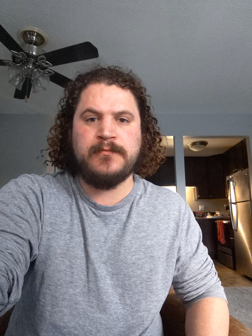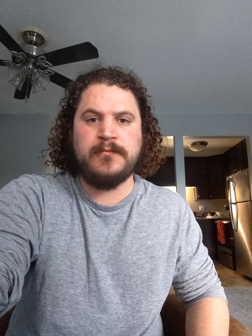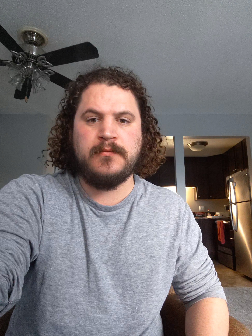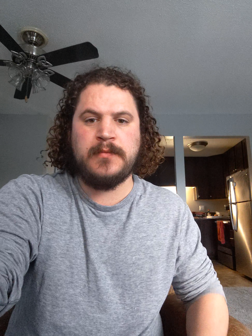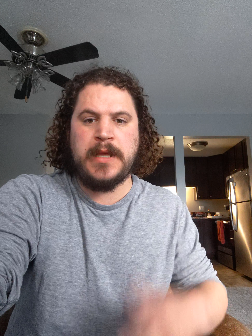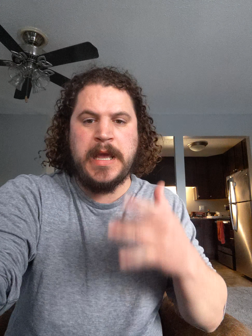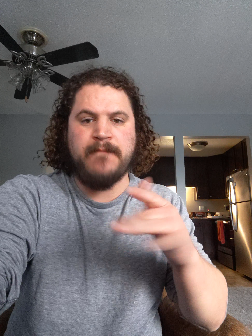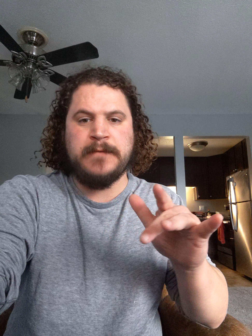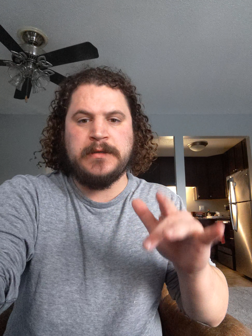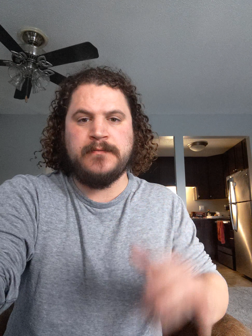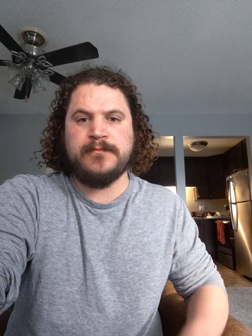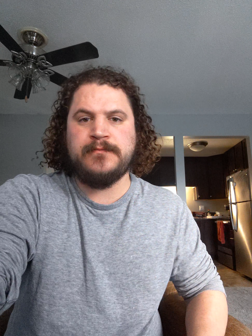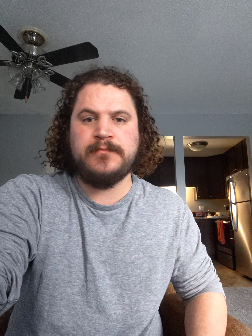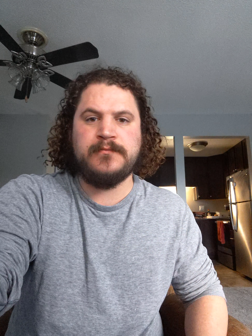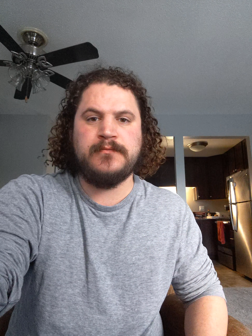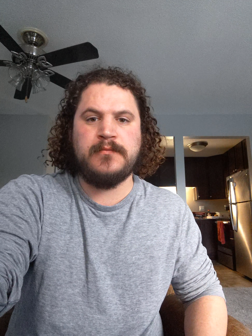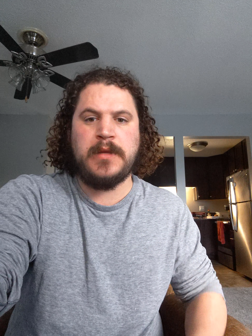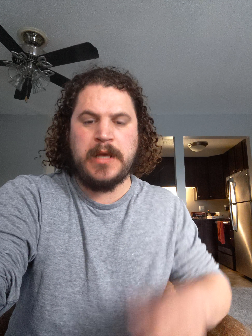empty